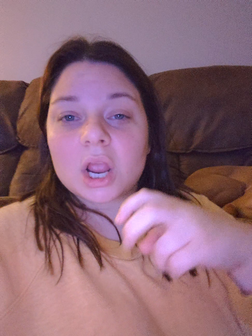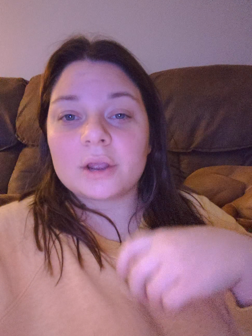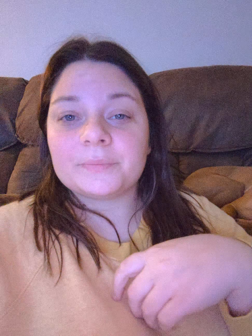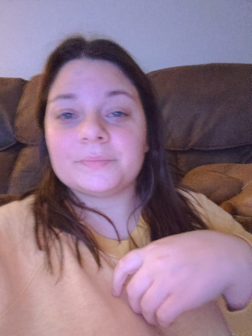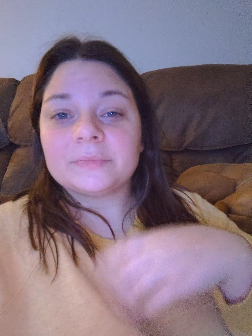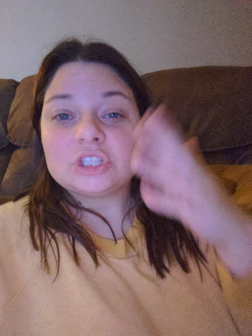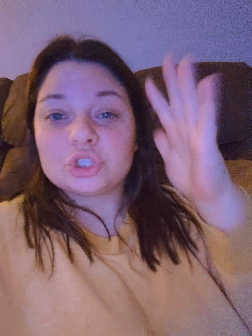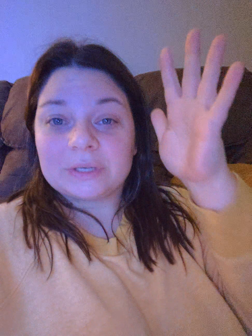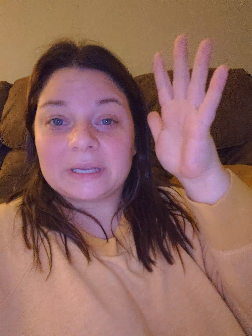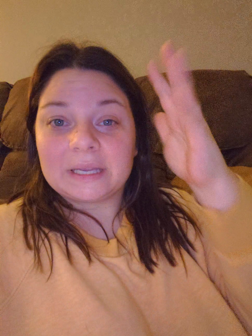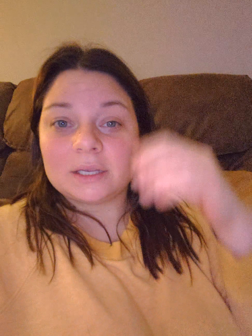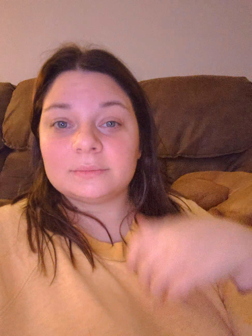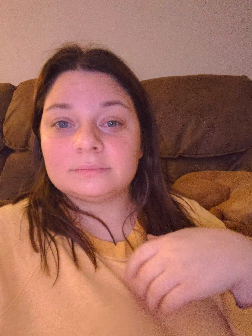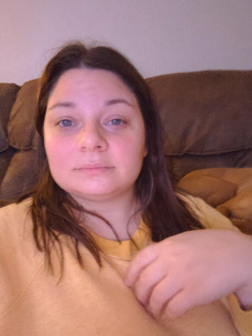tree